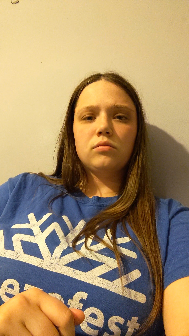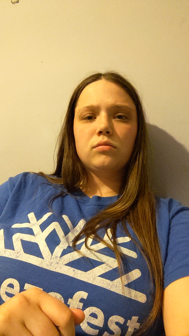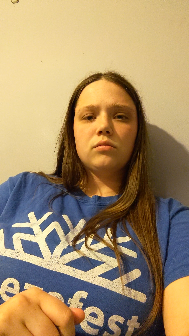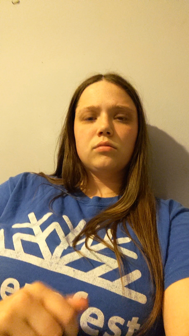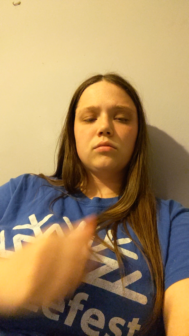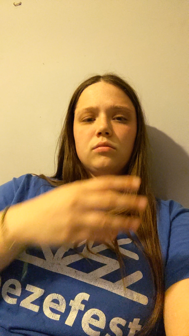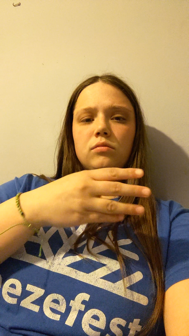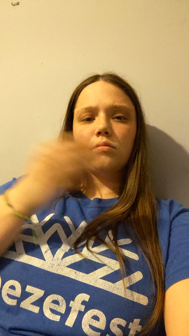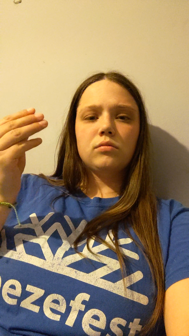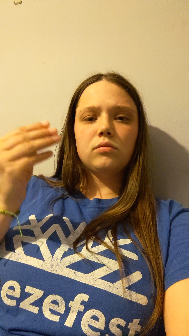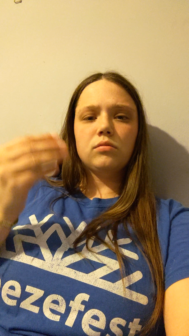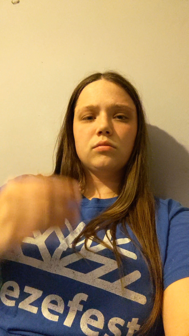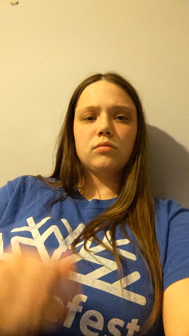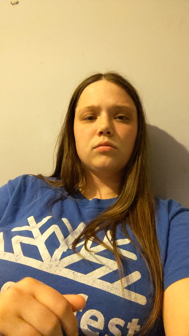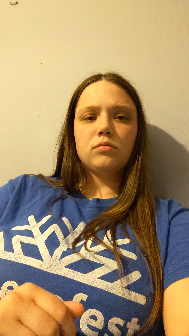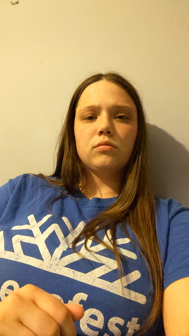and